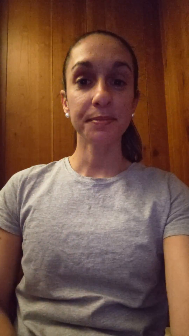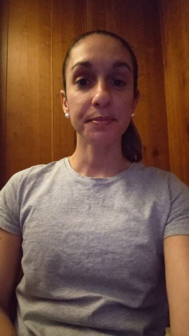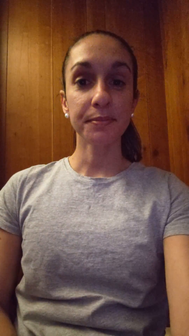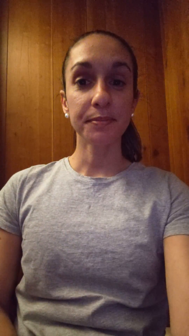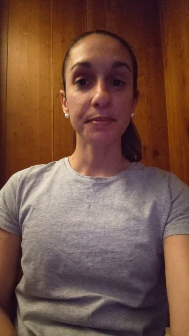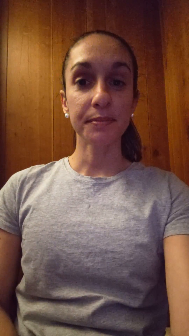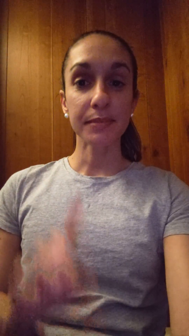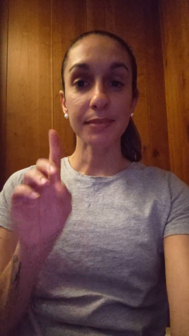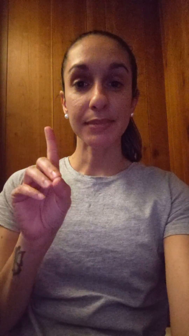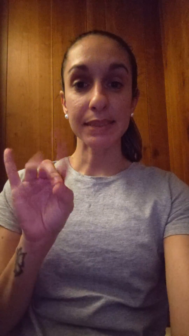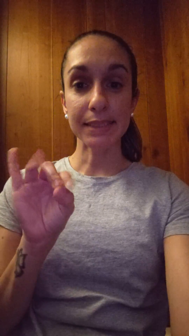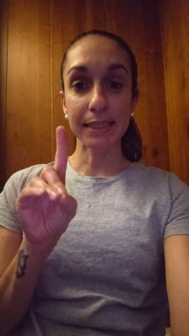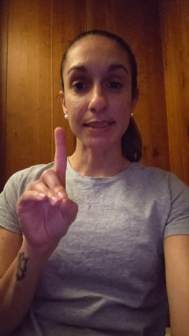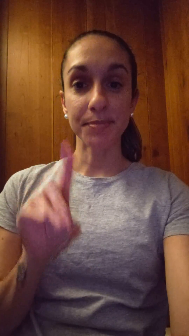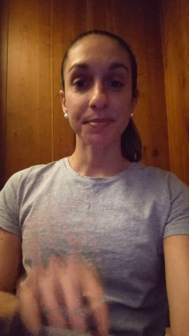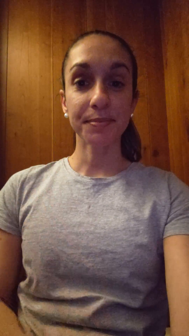did